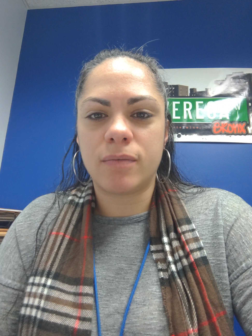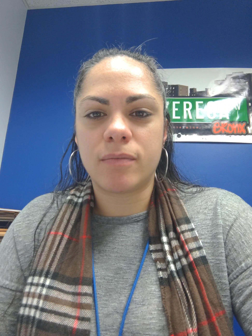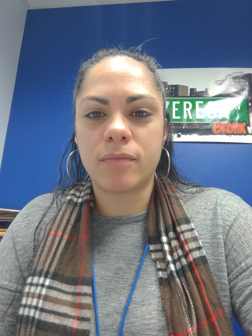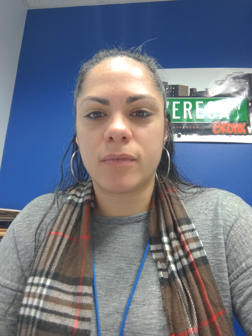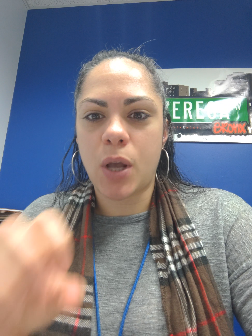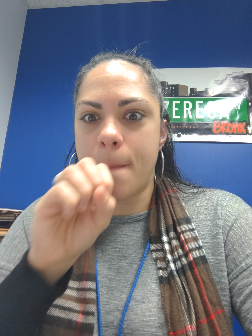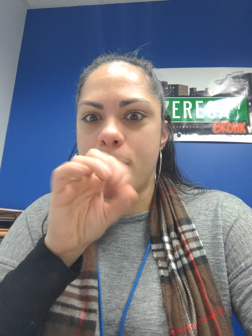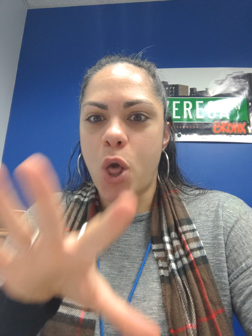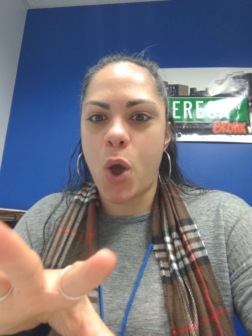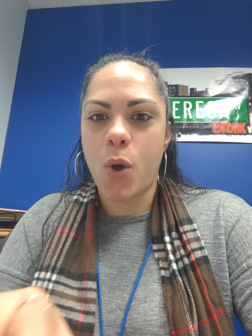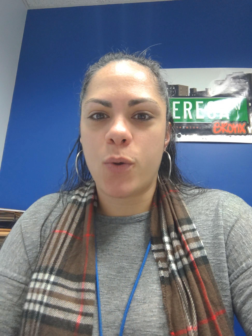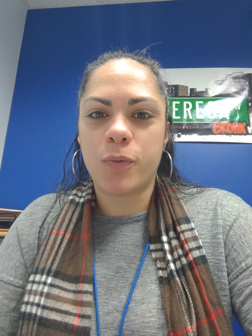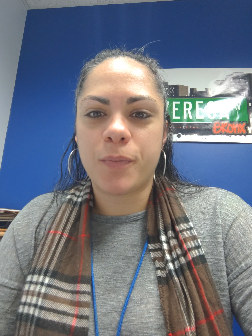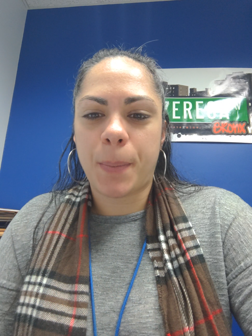blow